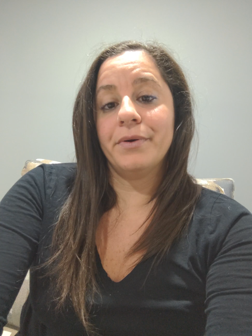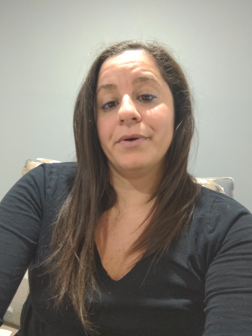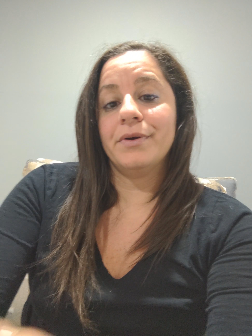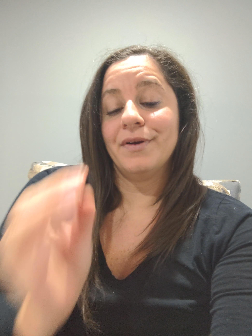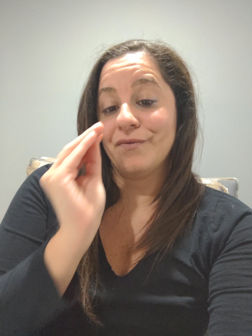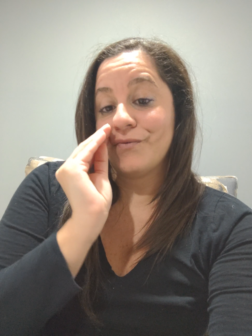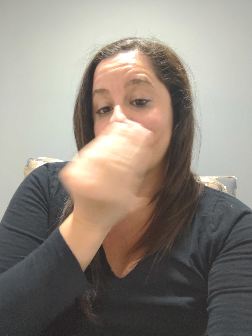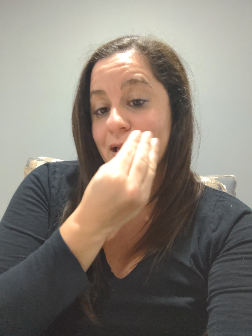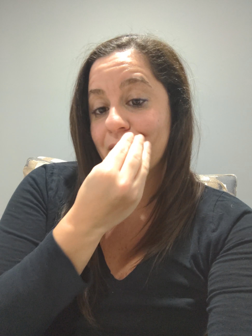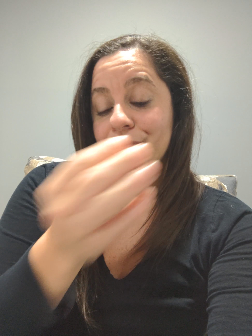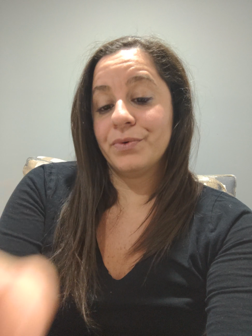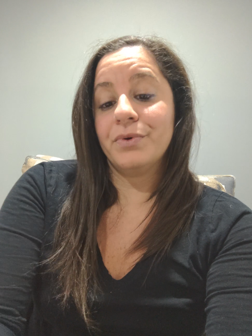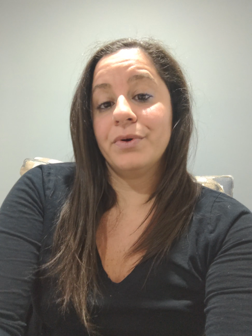flower